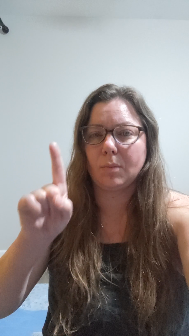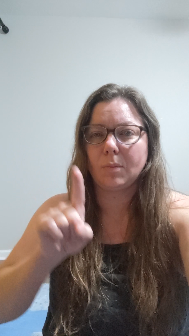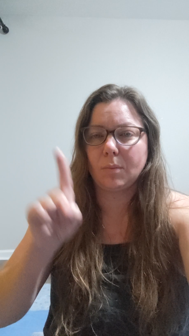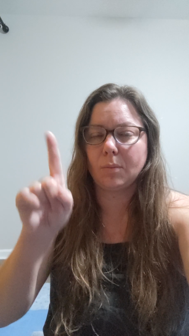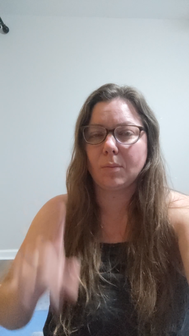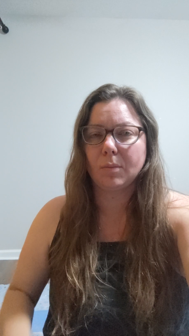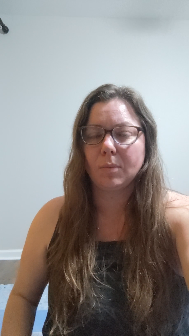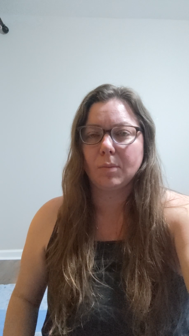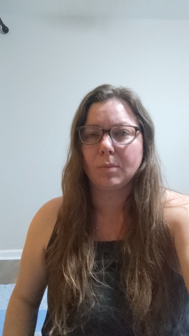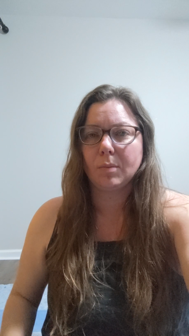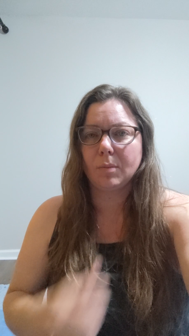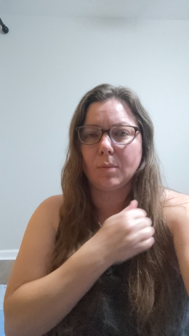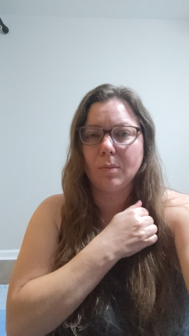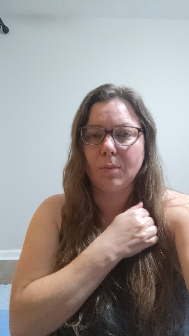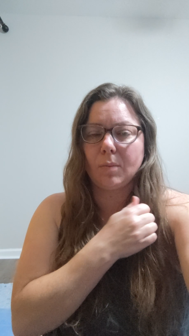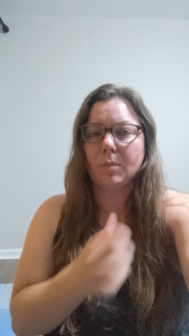hug